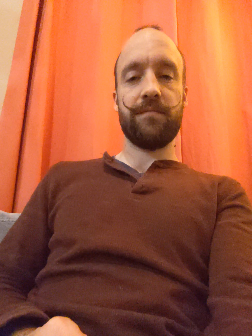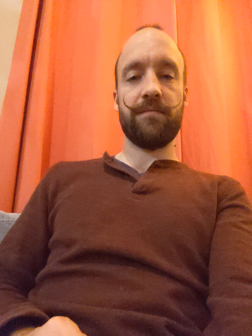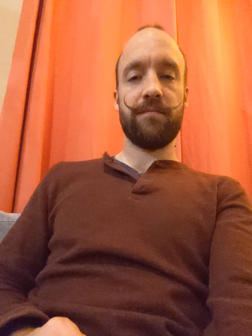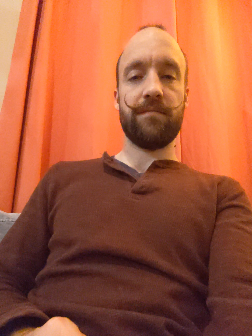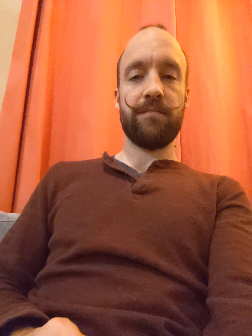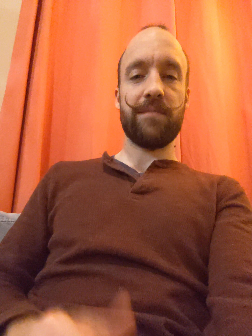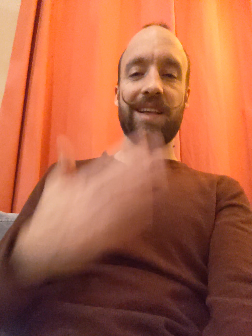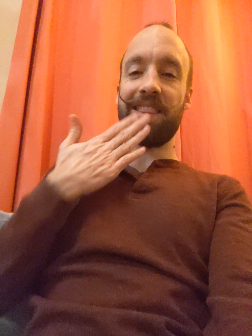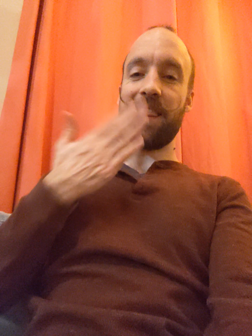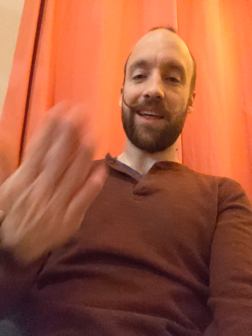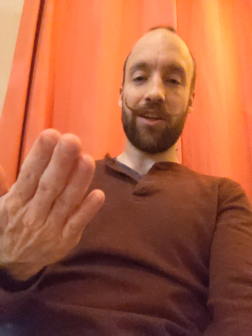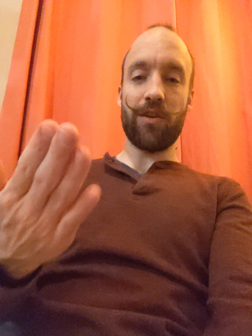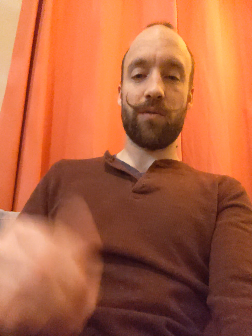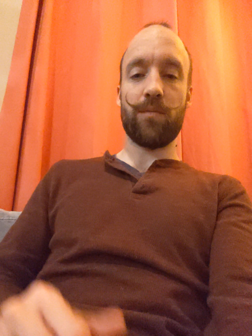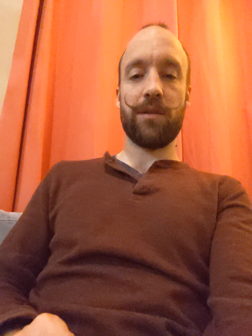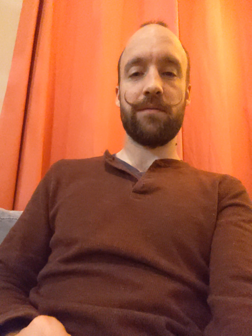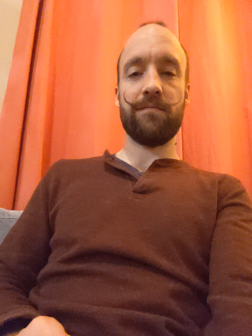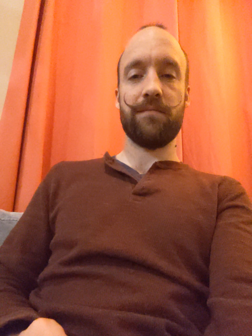thank you